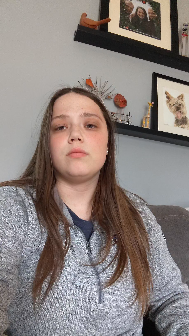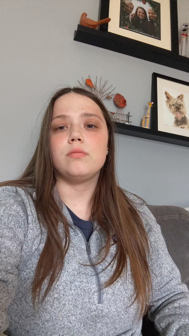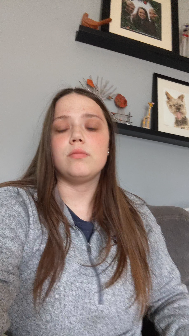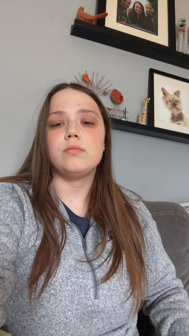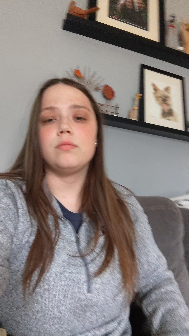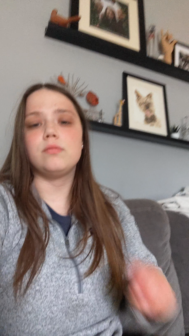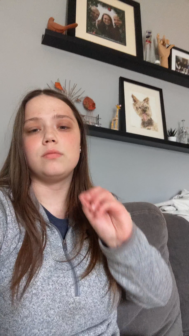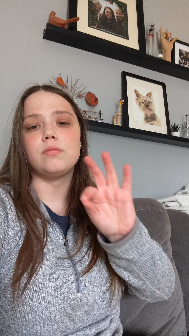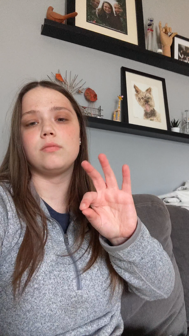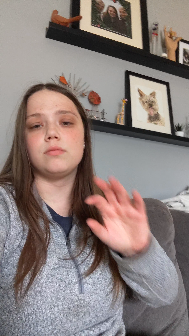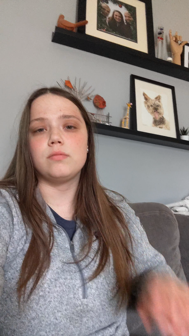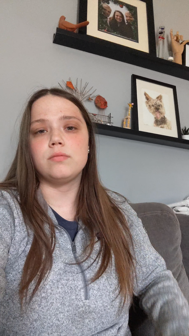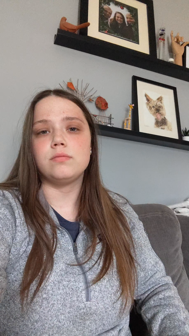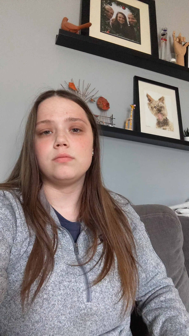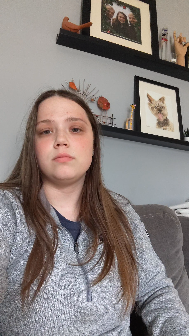of